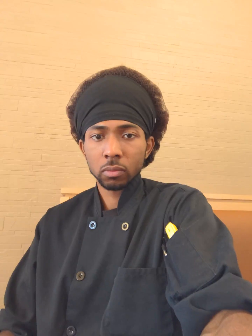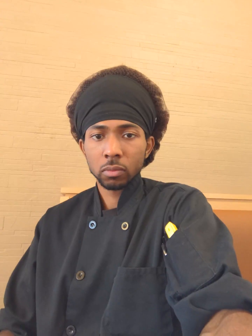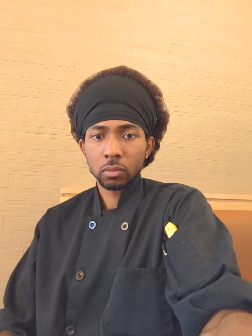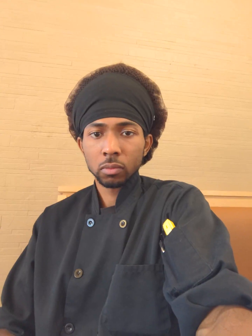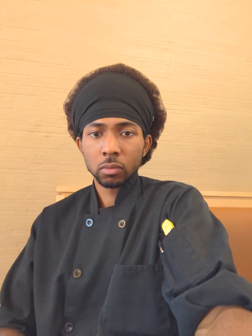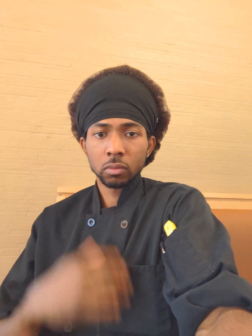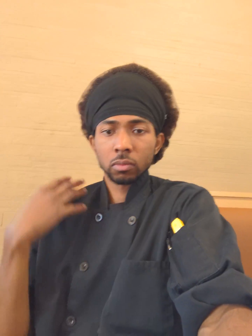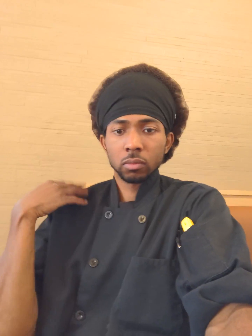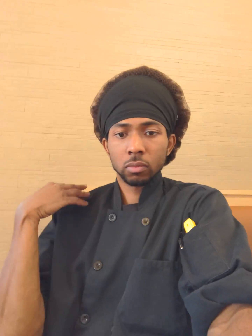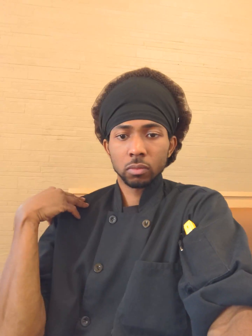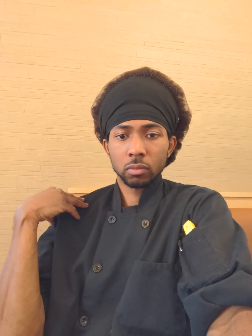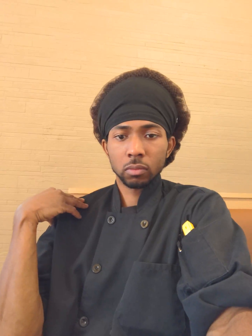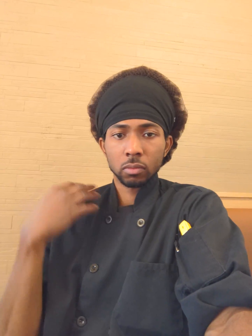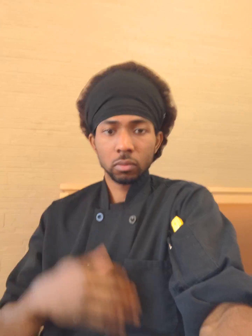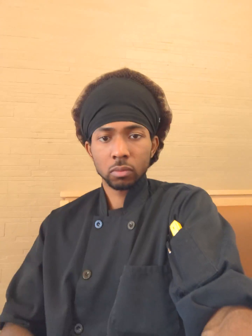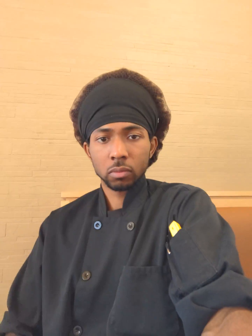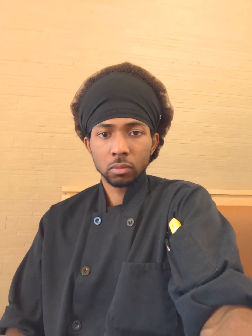shoulder